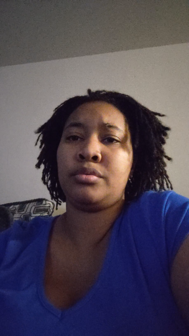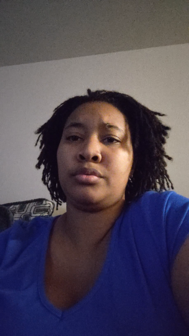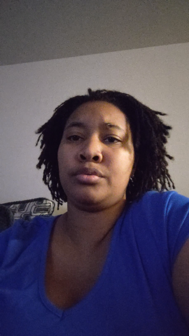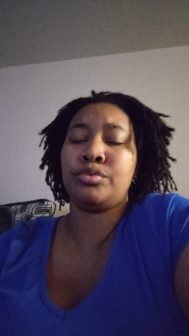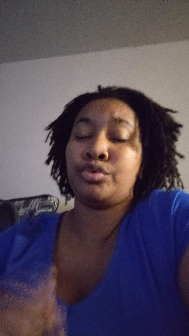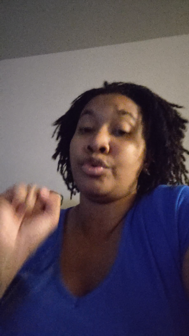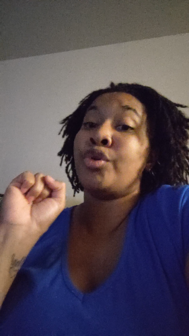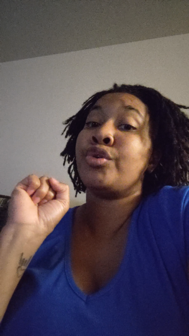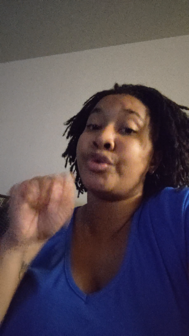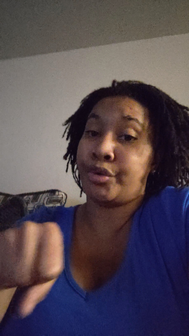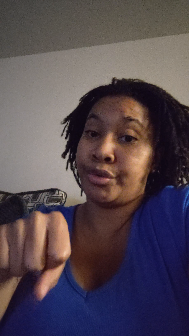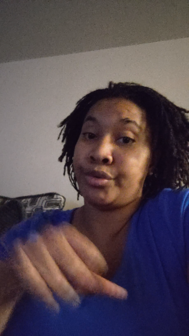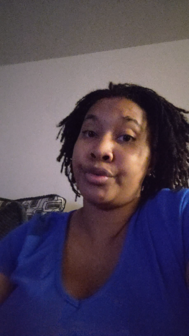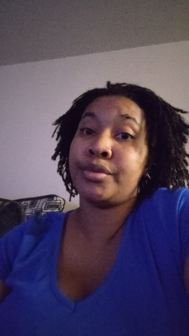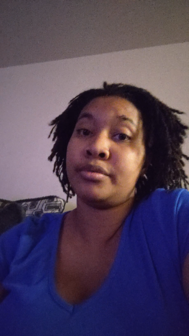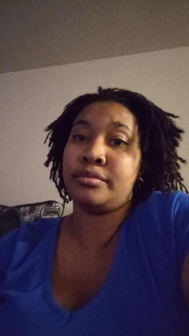could